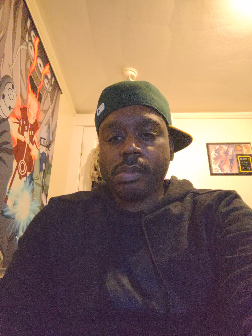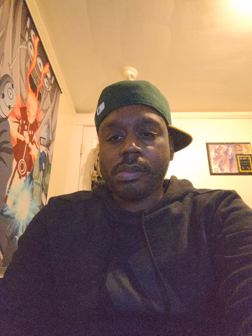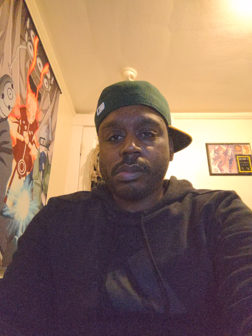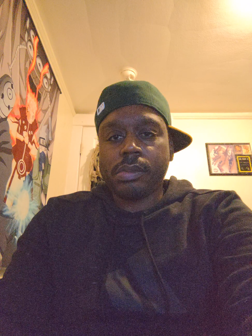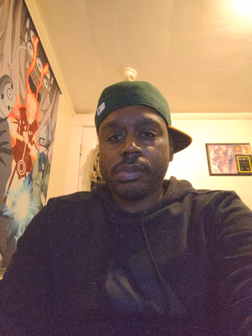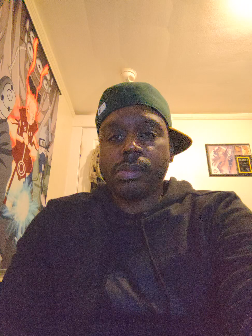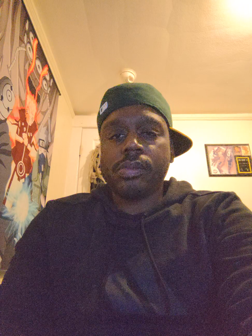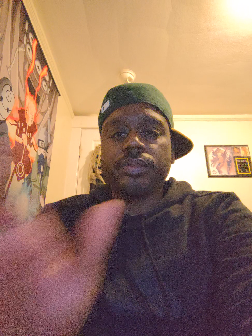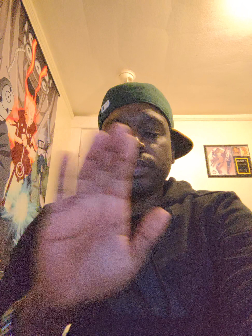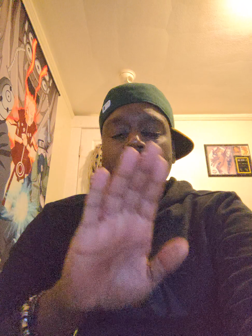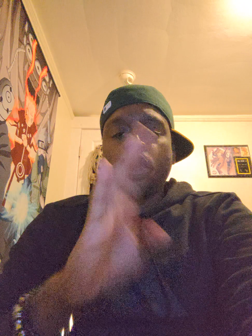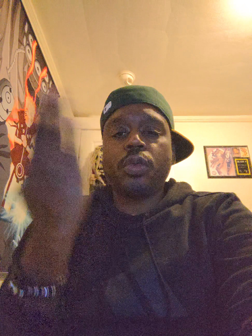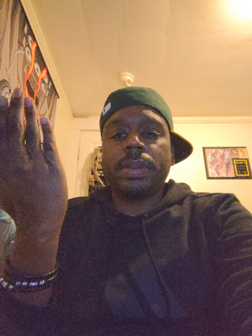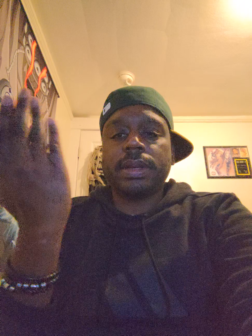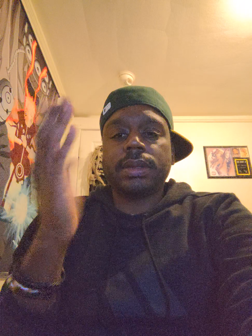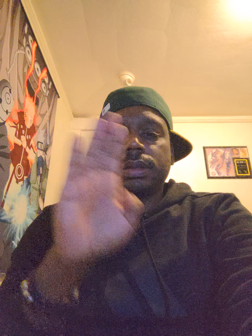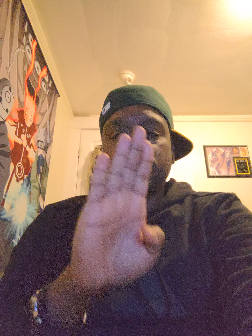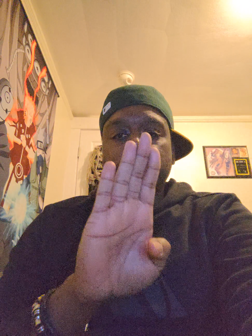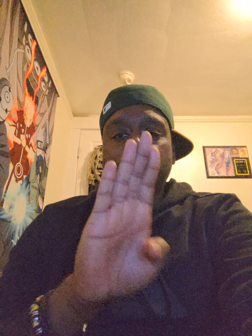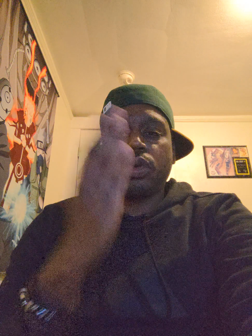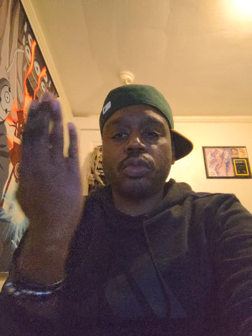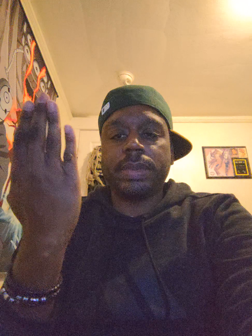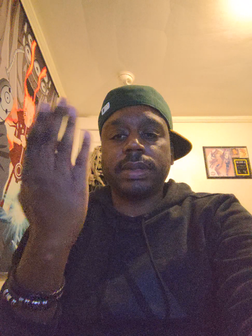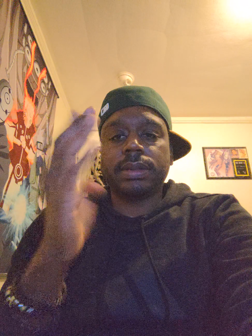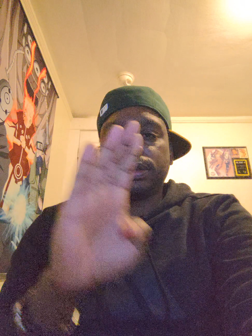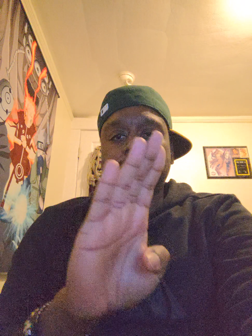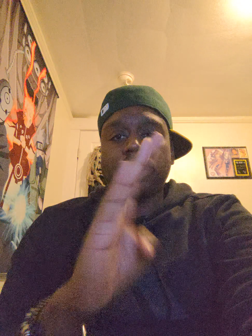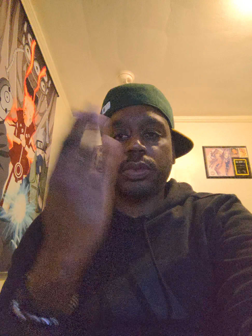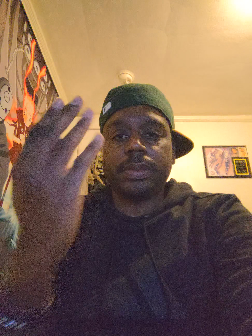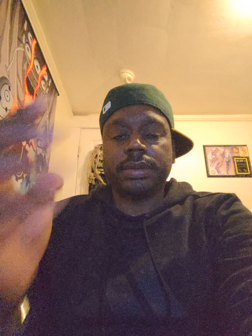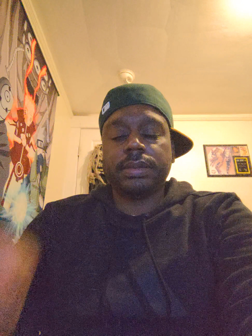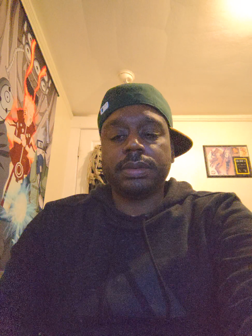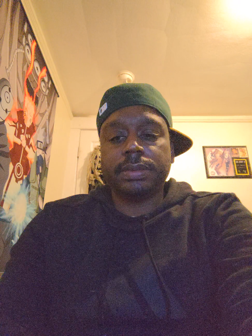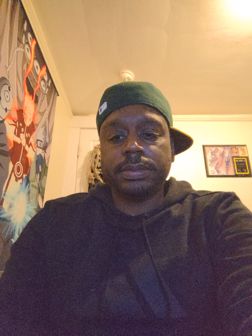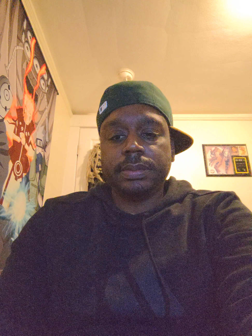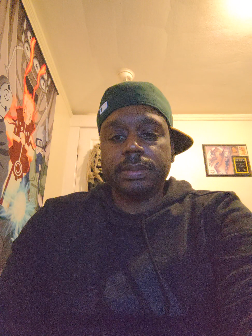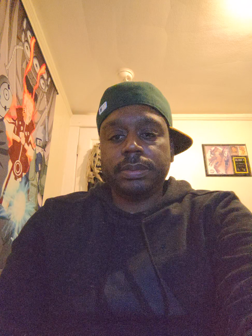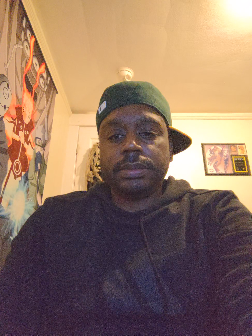open